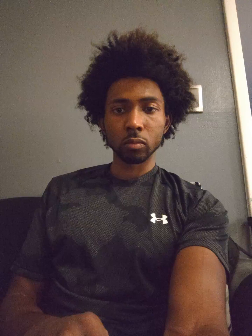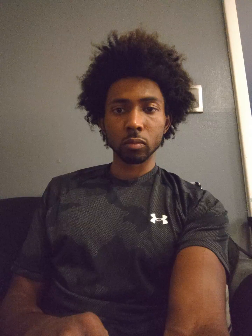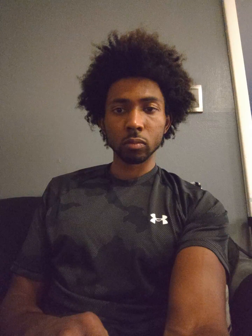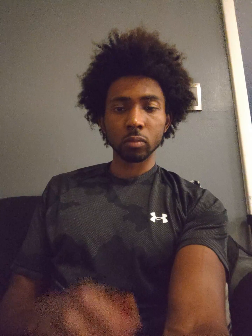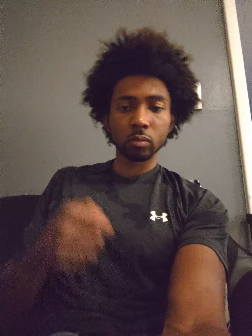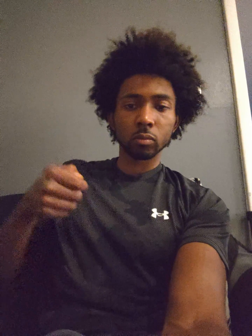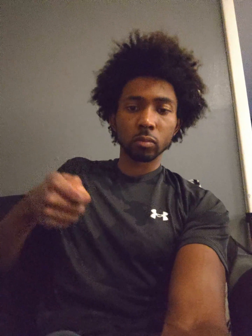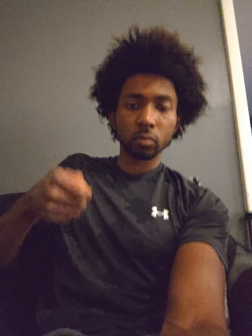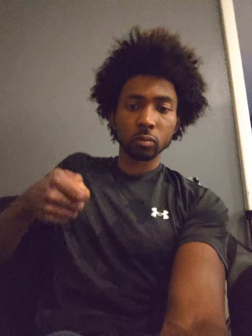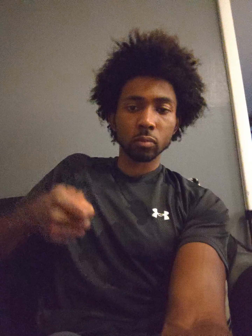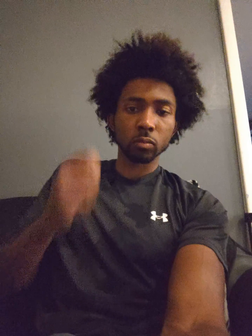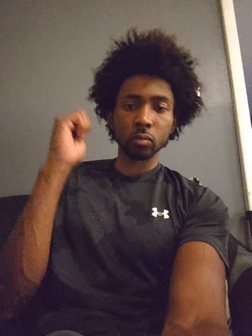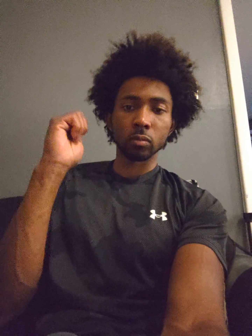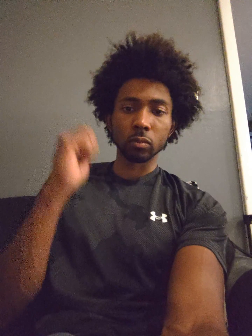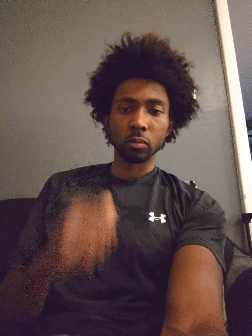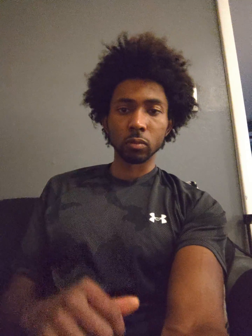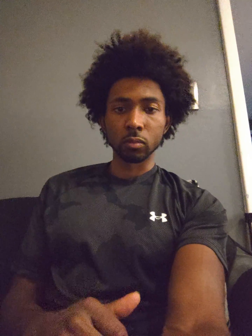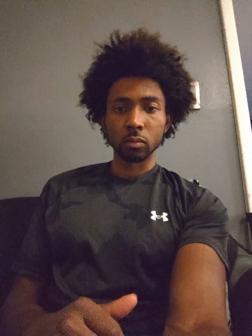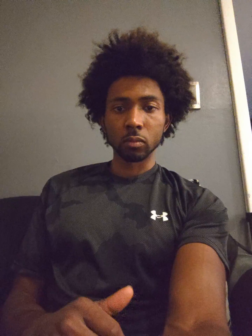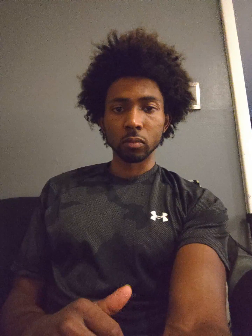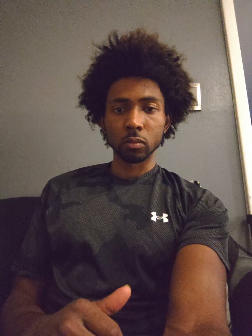shovel